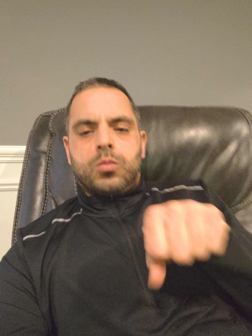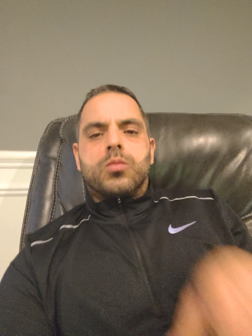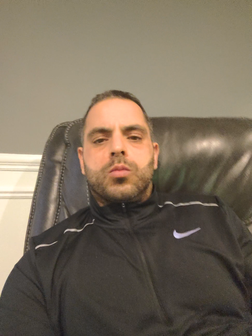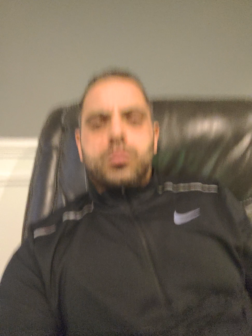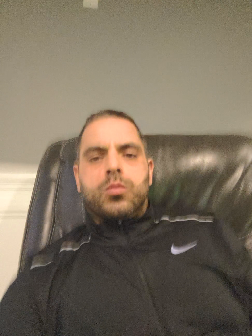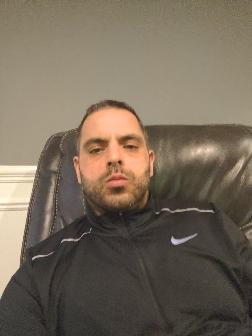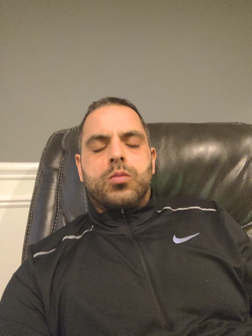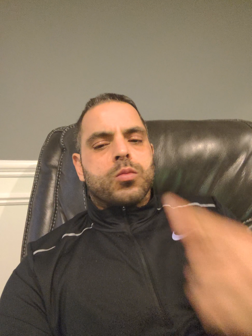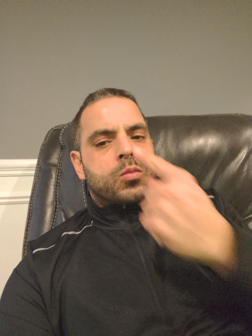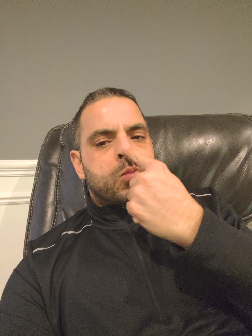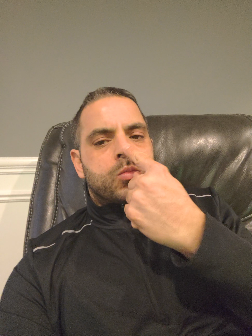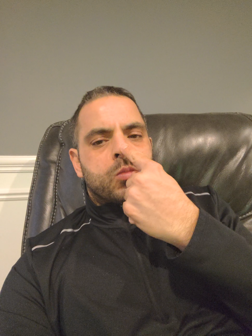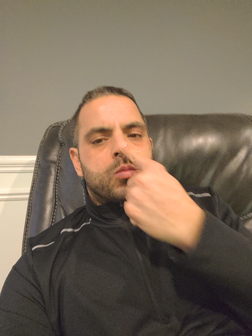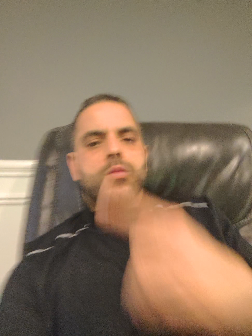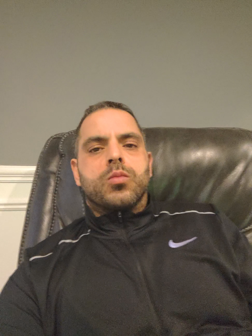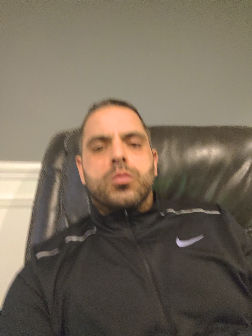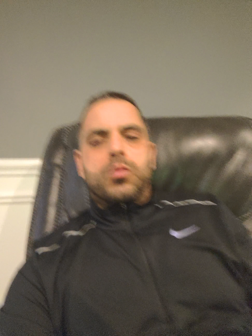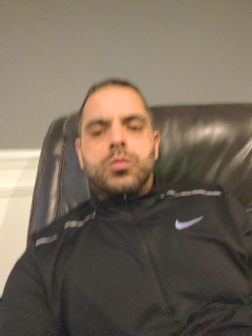nose